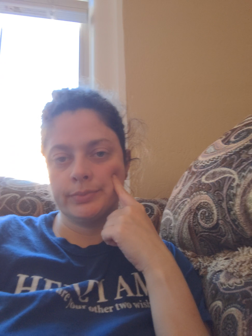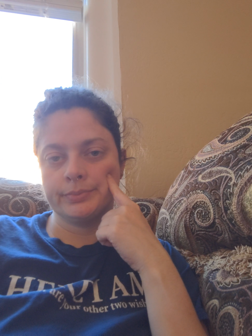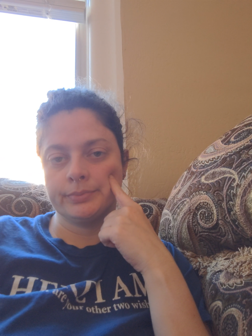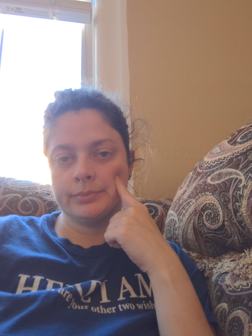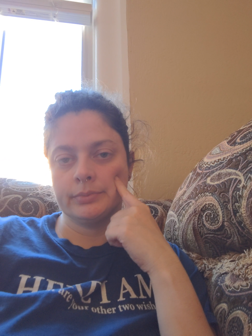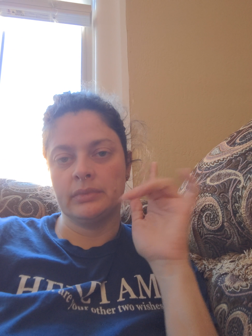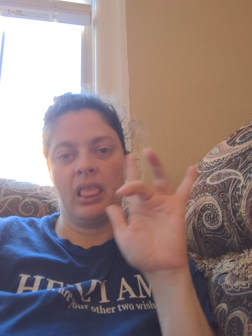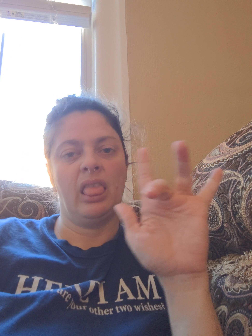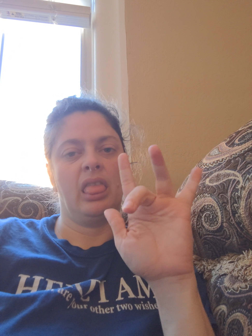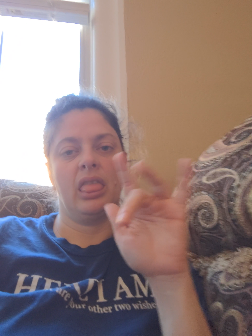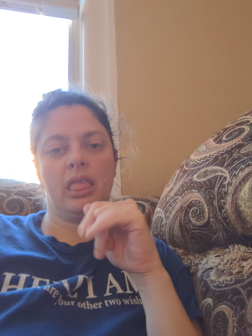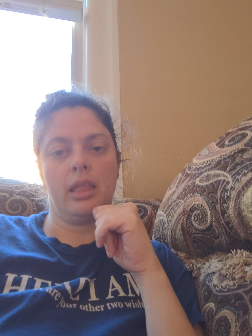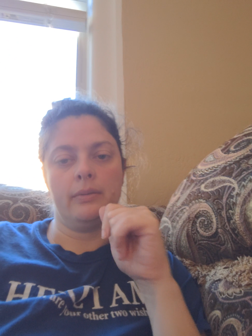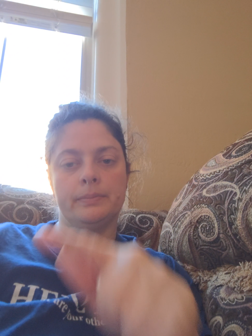yucky